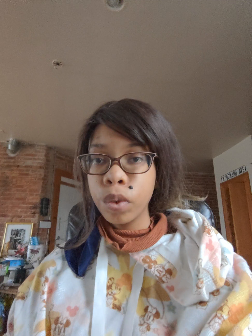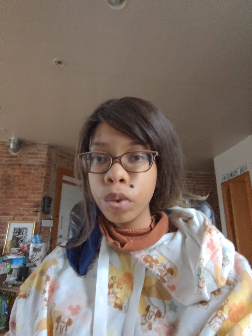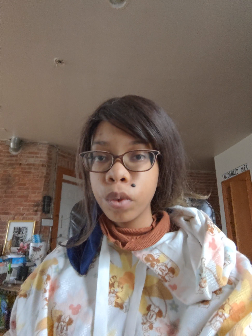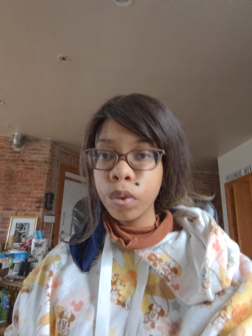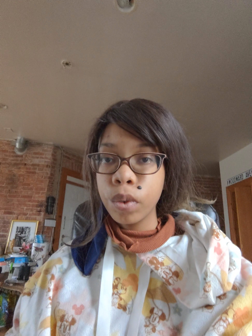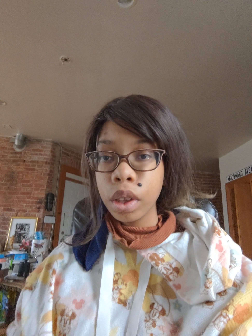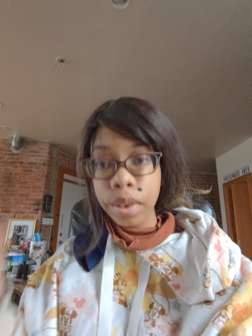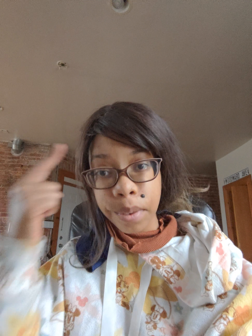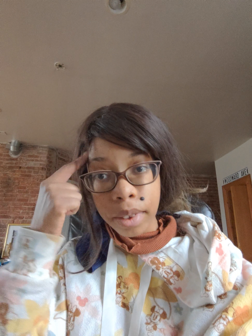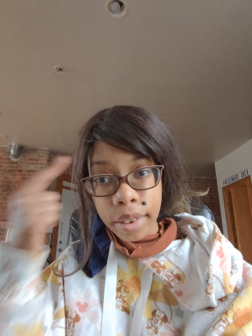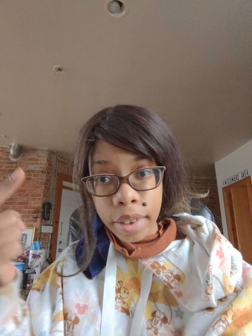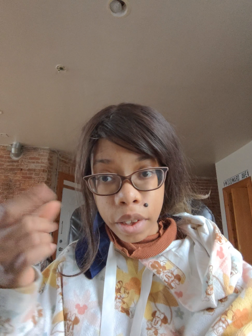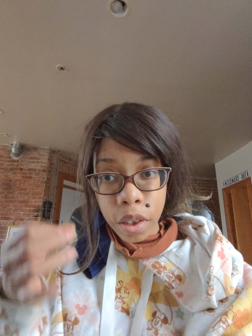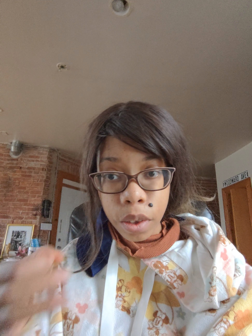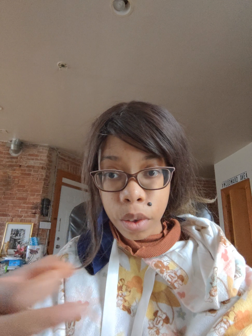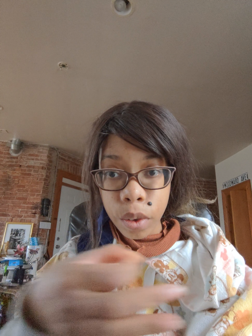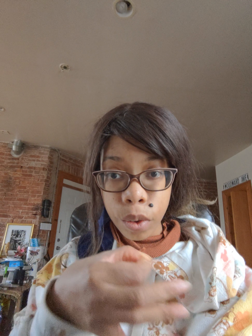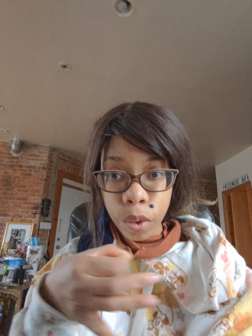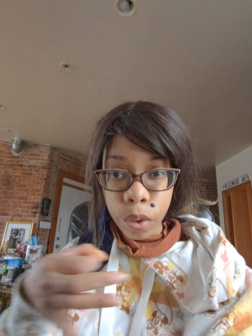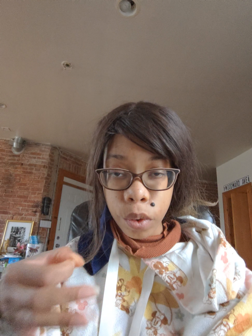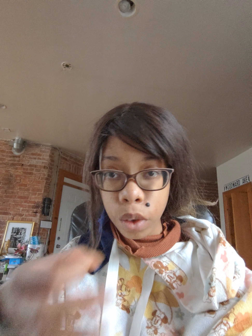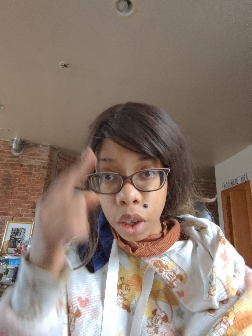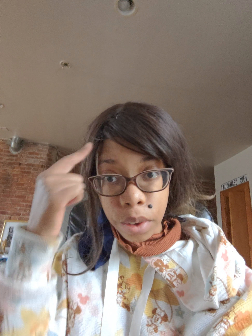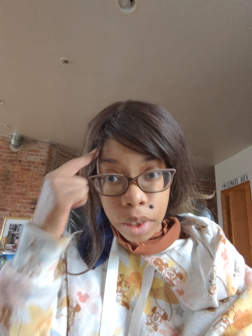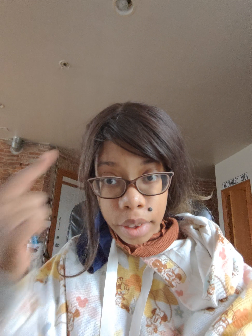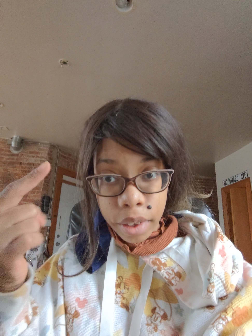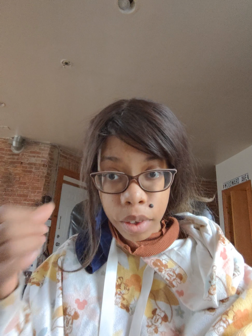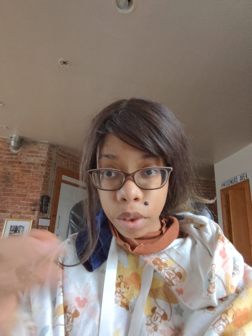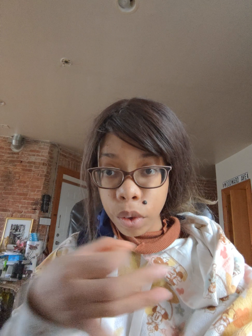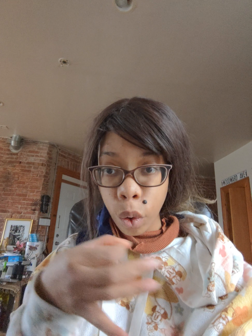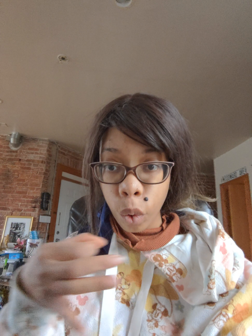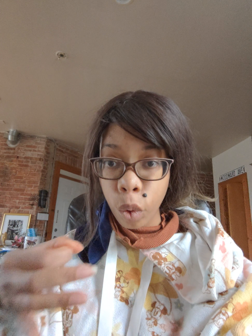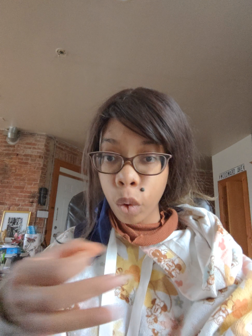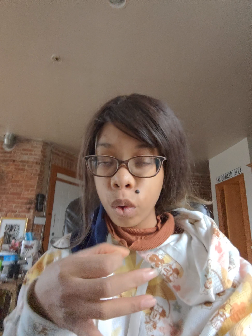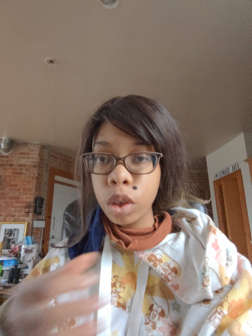penny